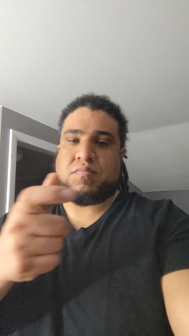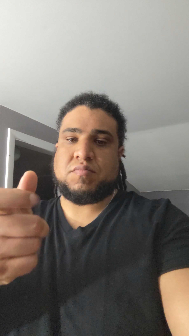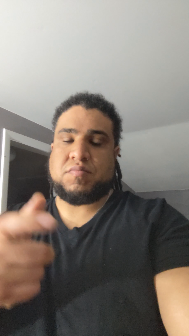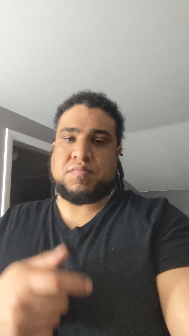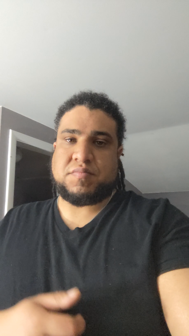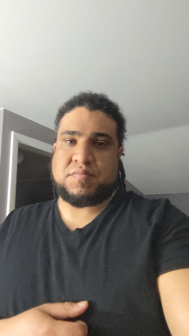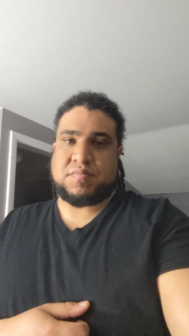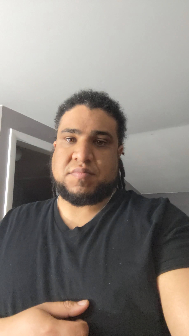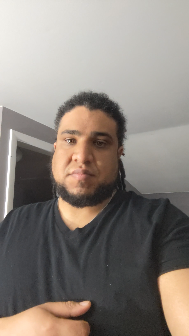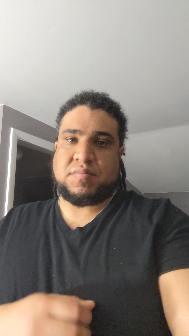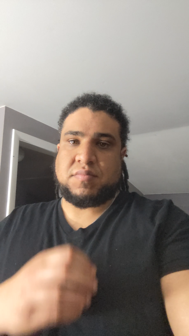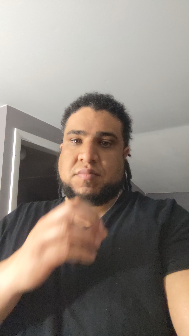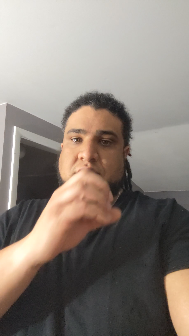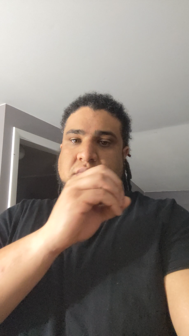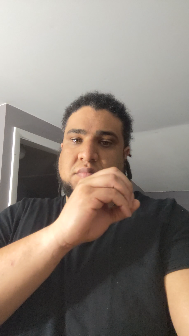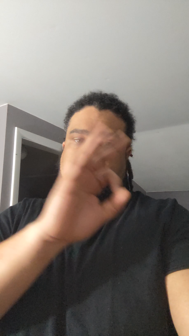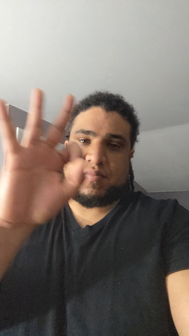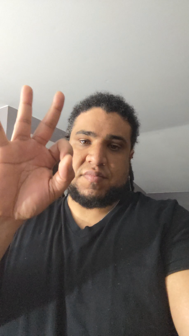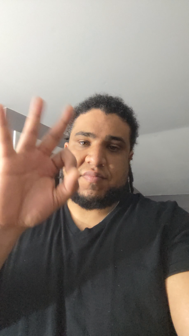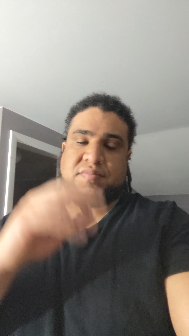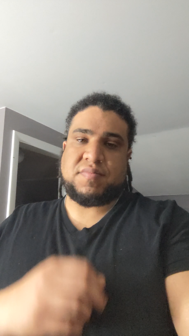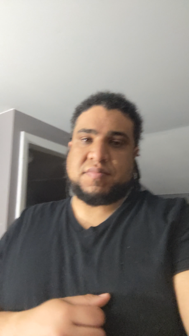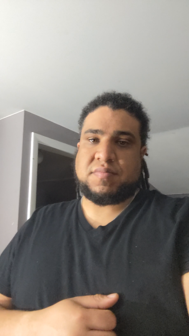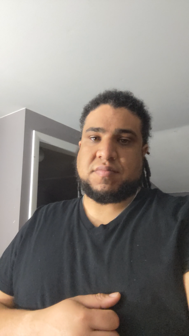off